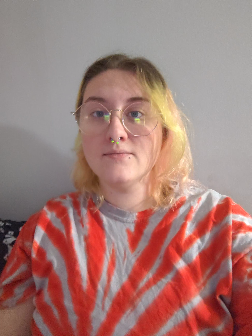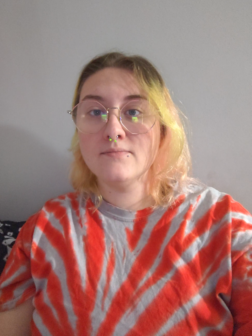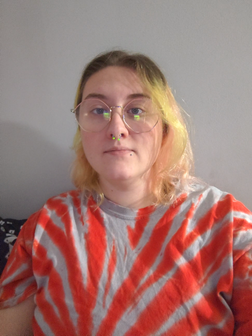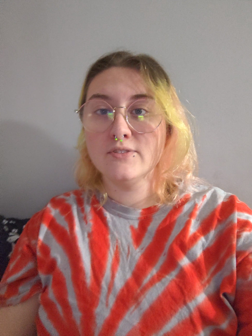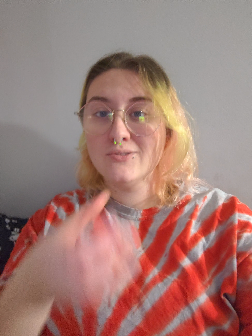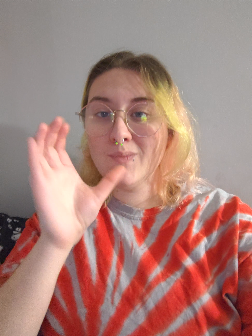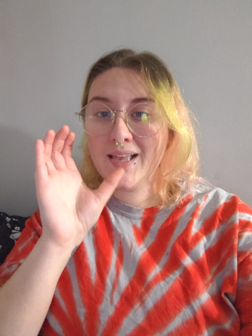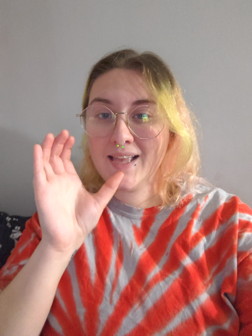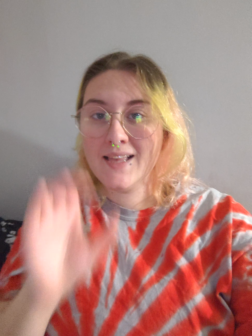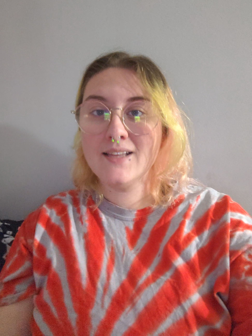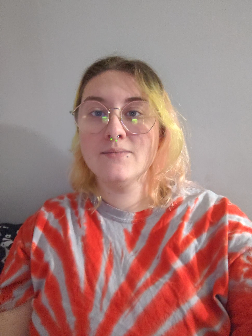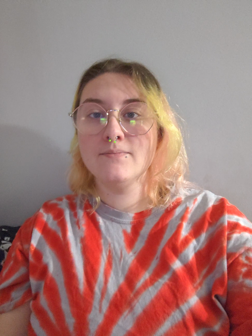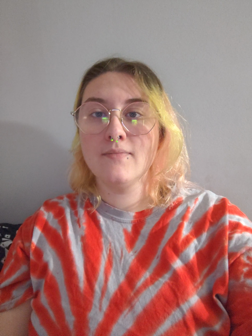drink